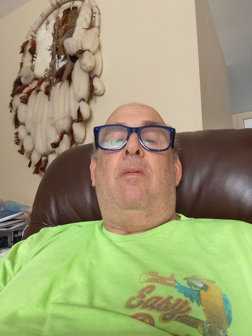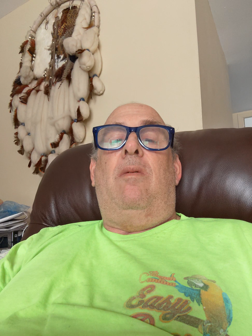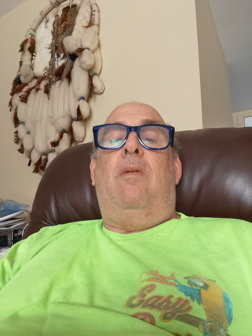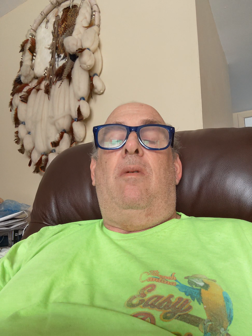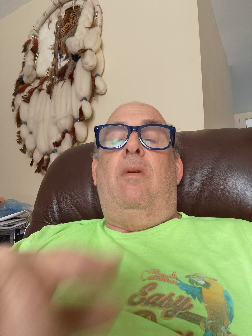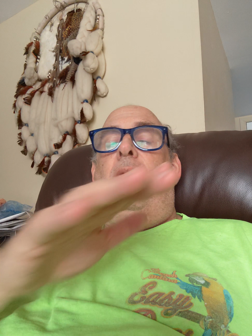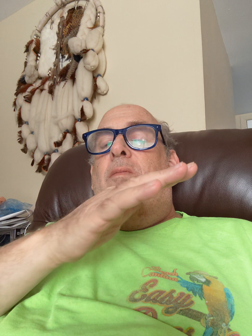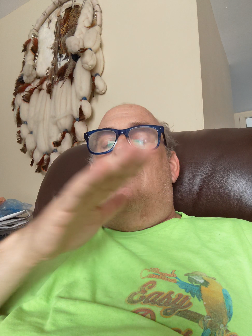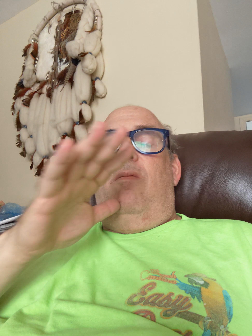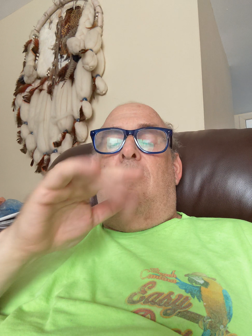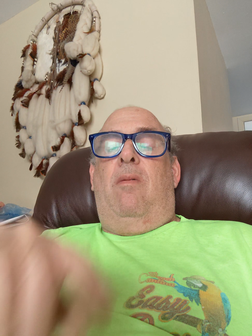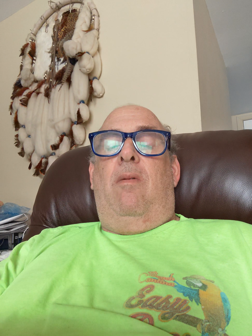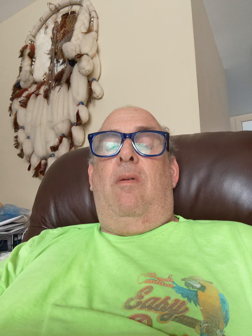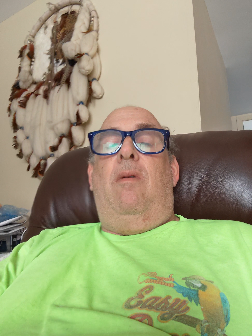farm